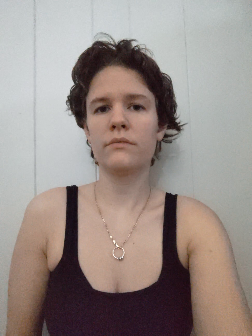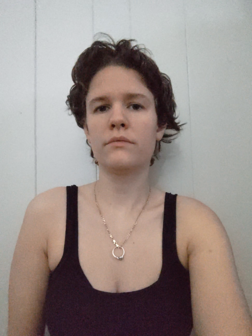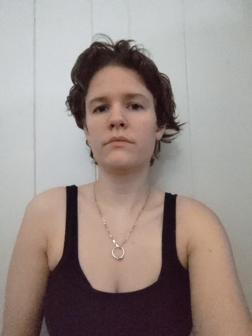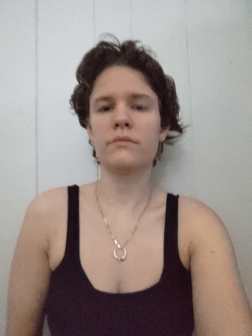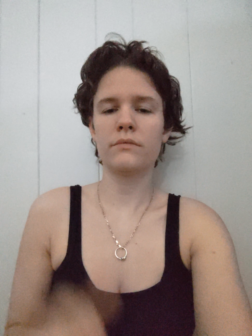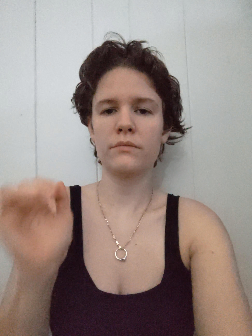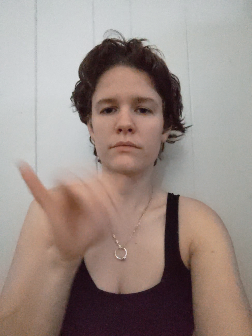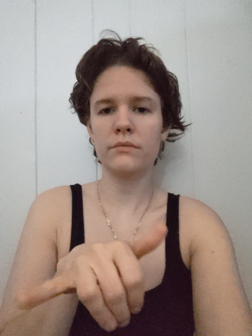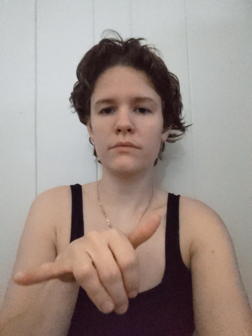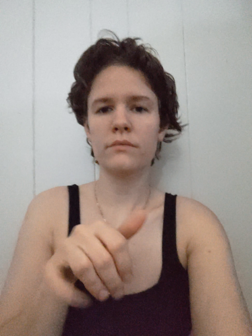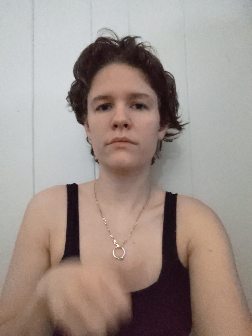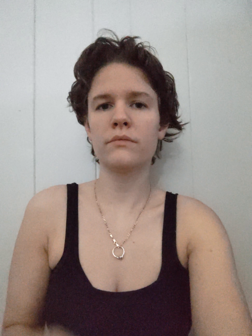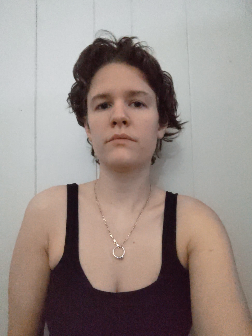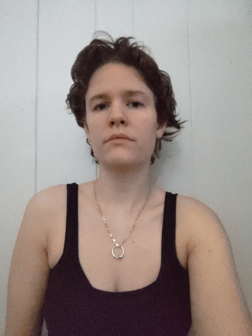that